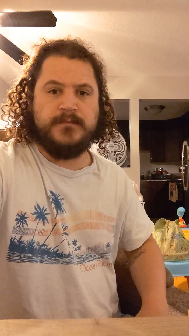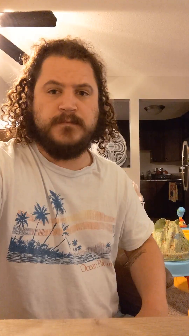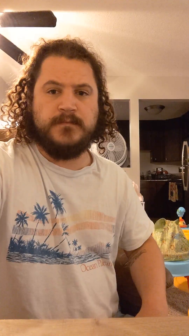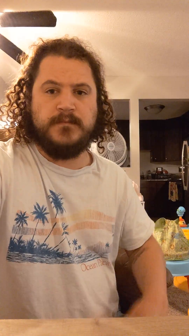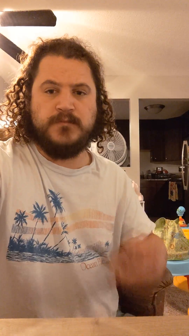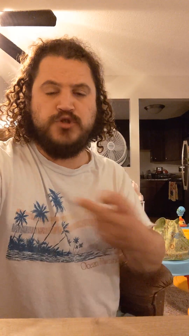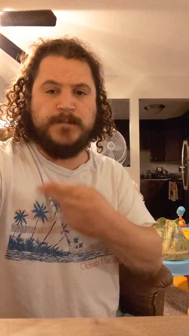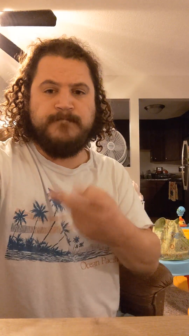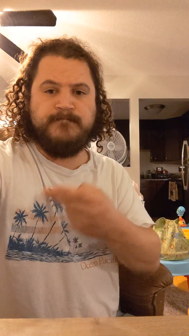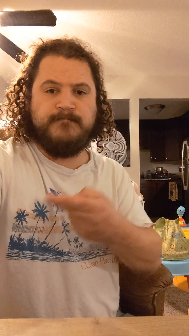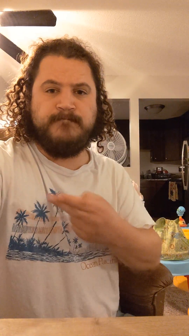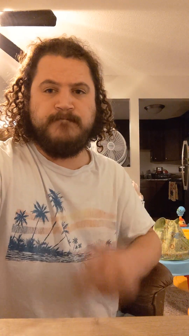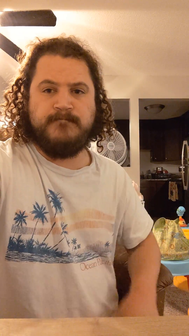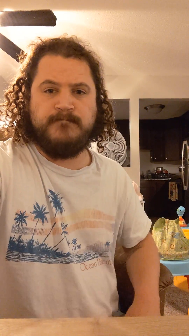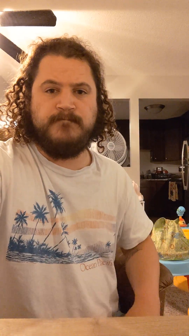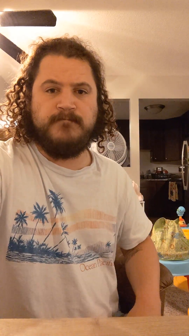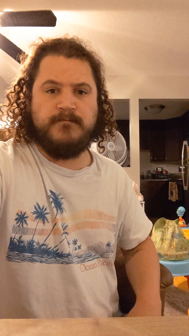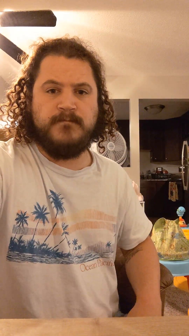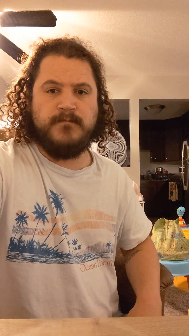sheep